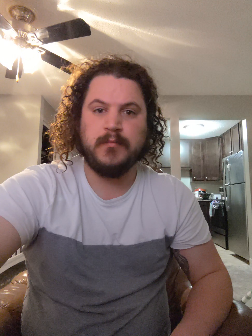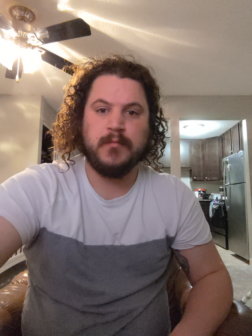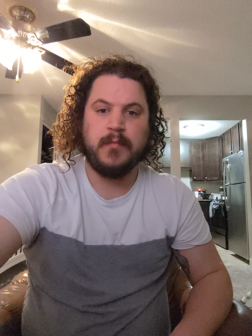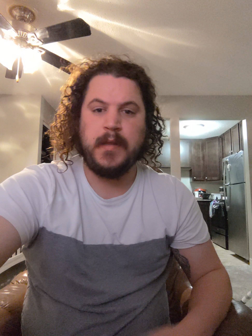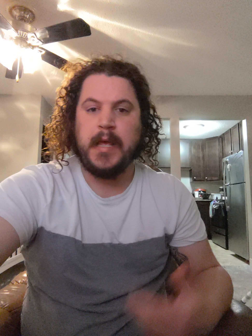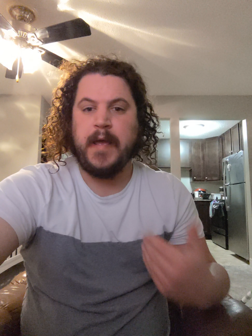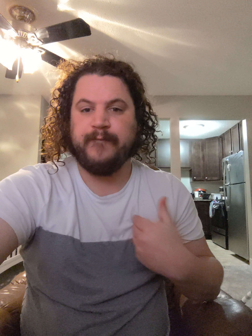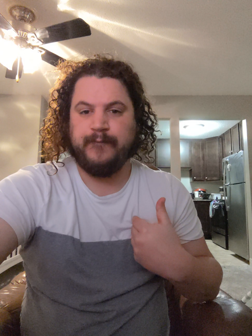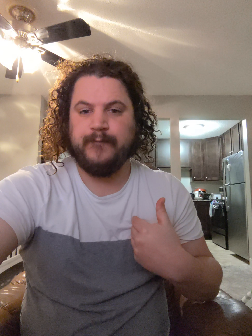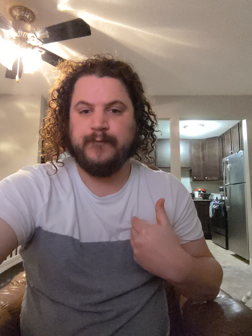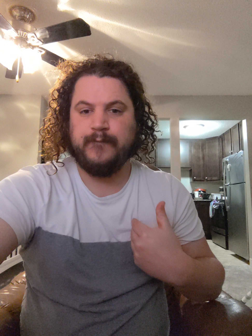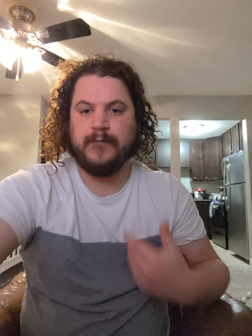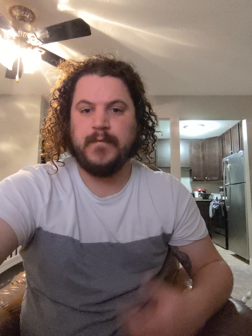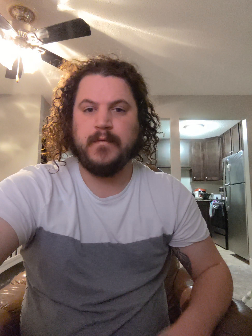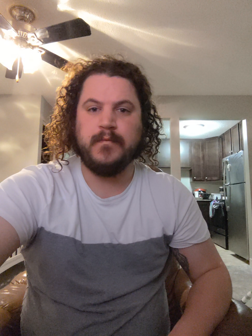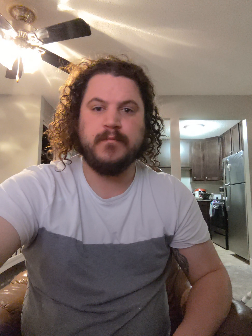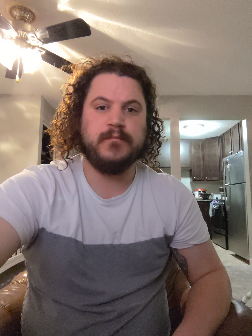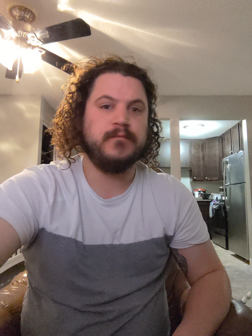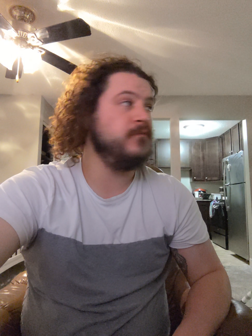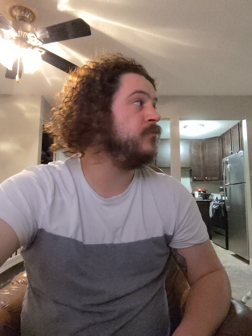have